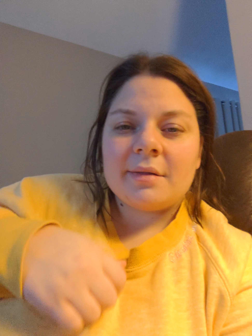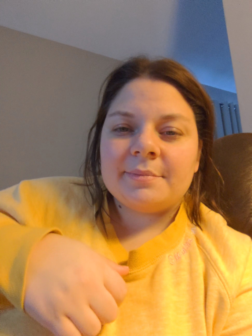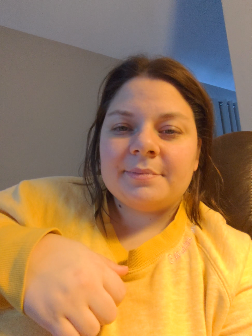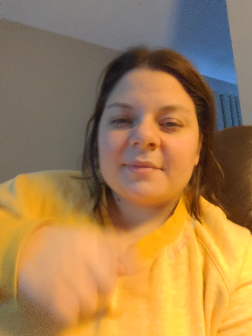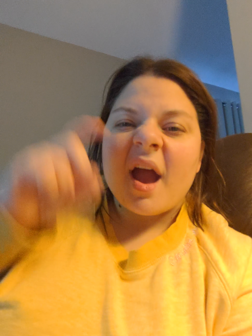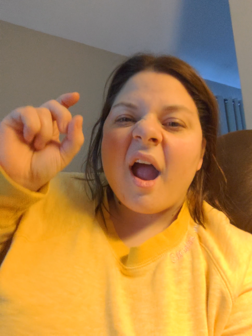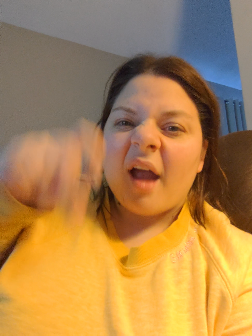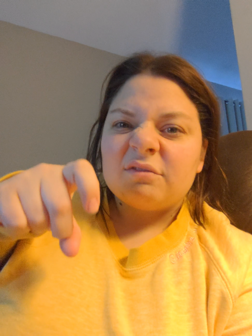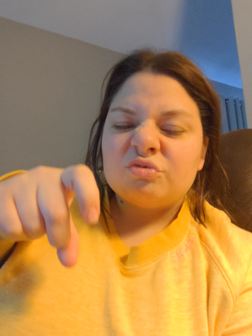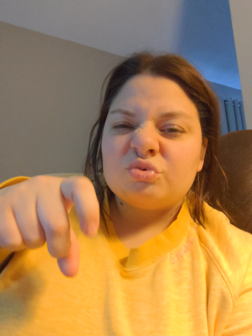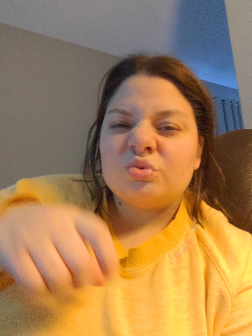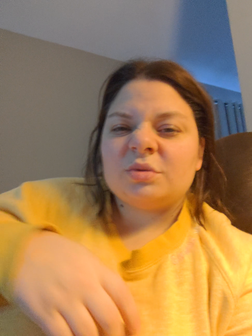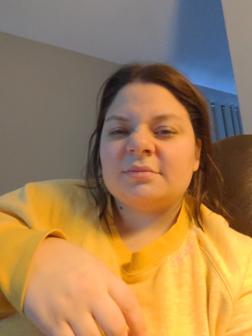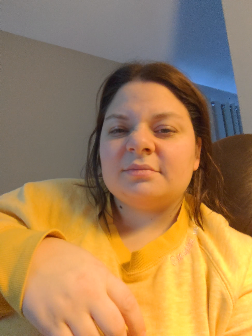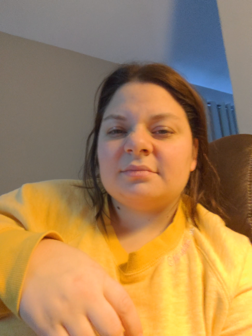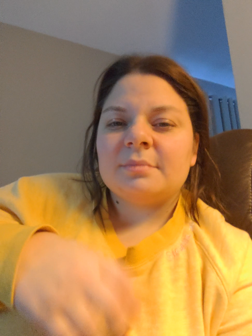have to